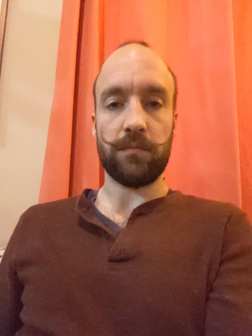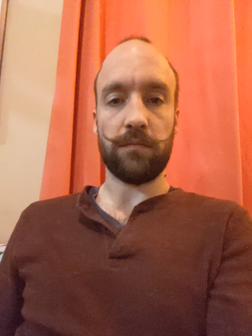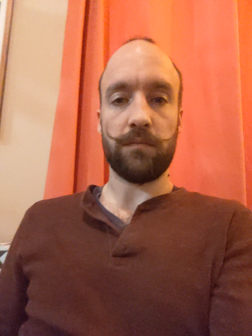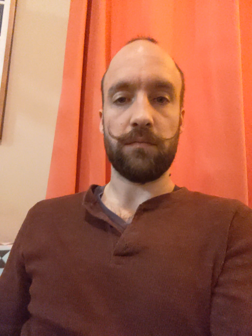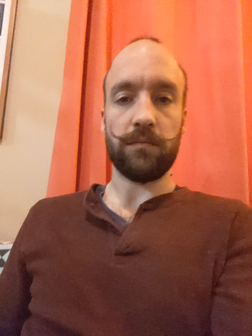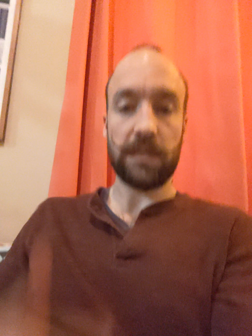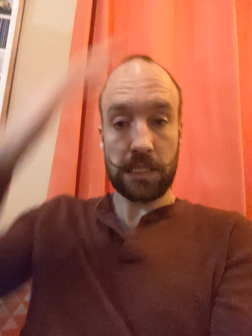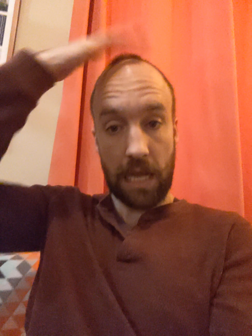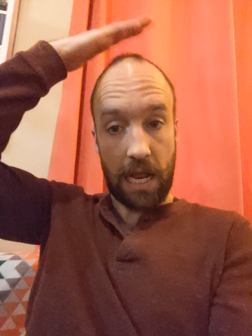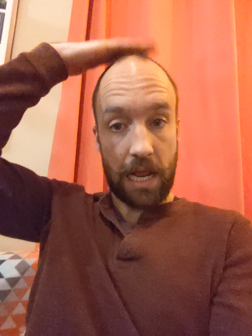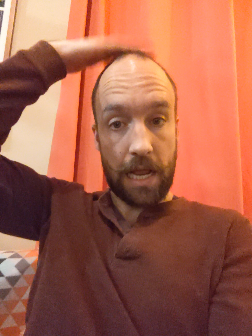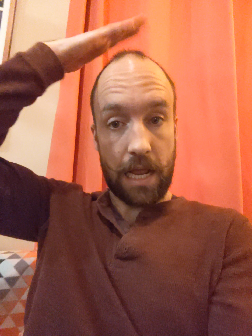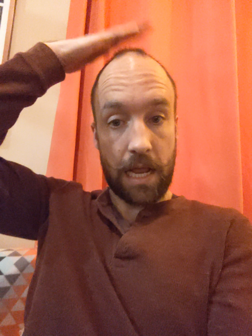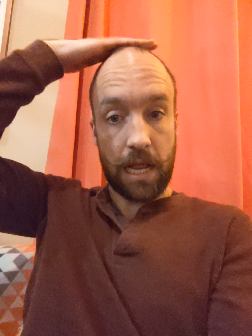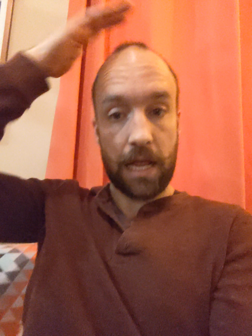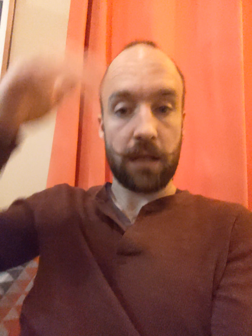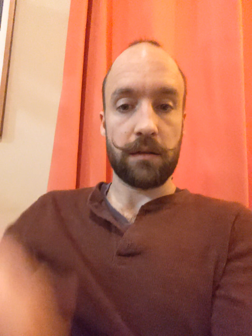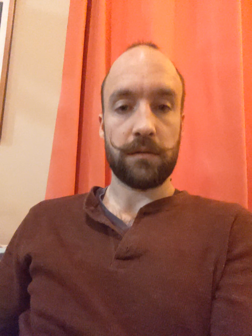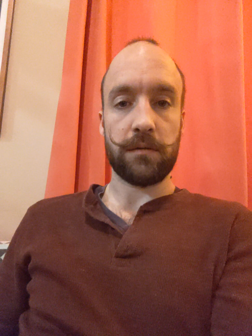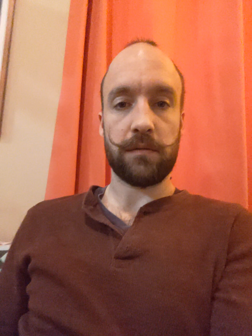hat